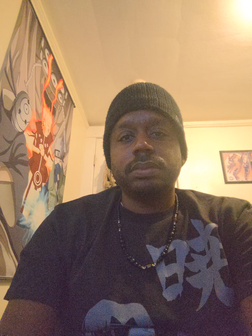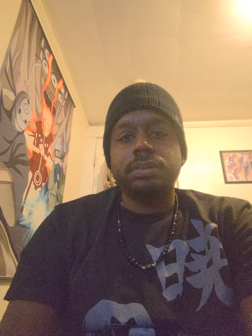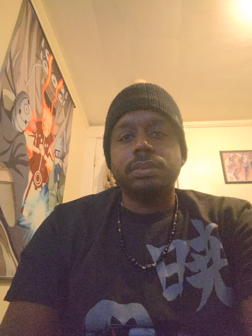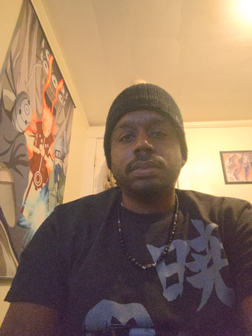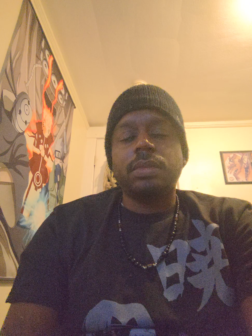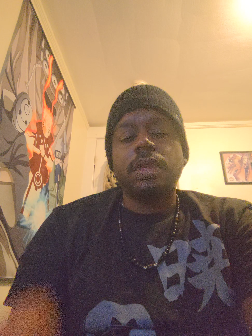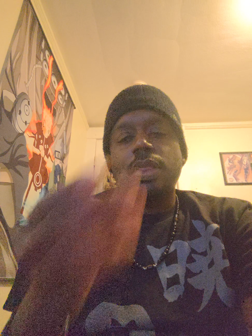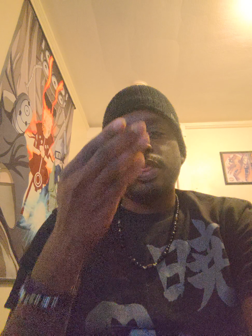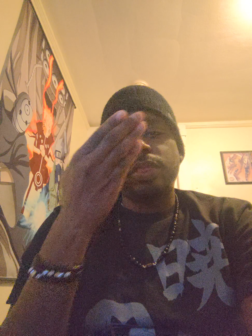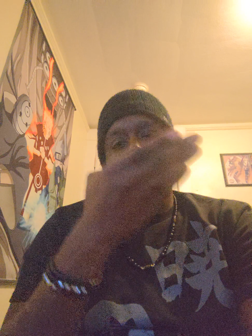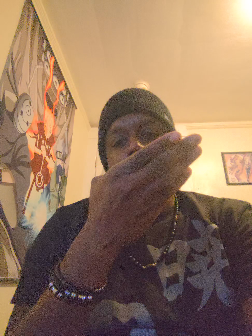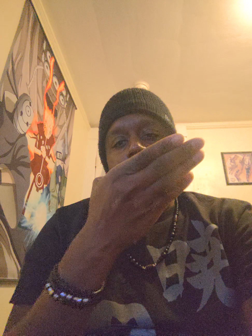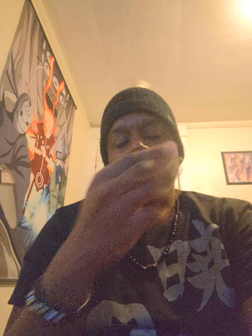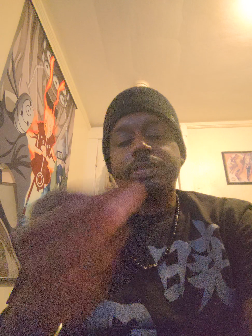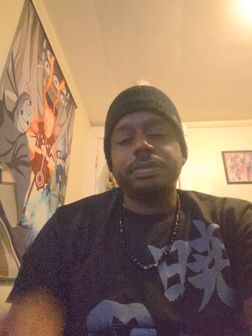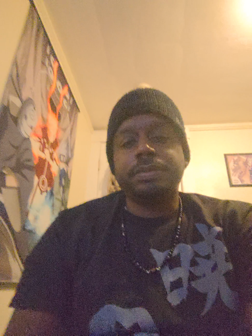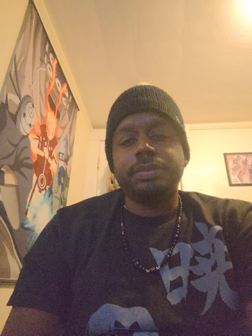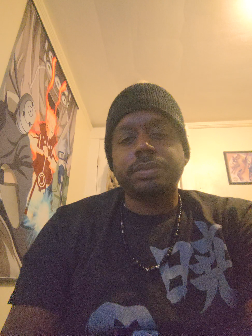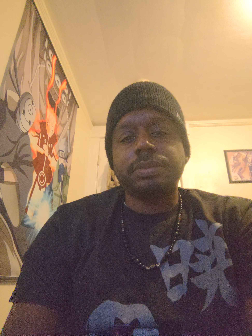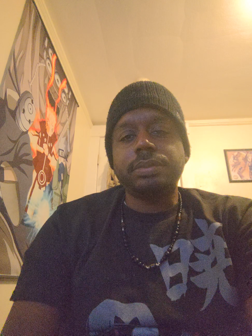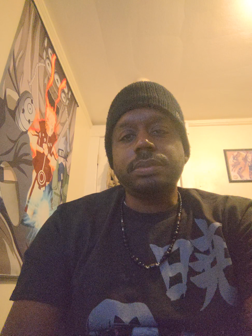there